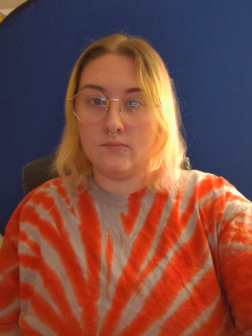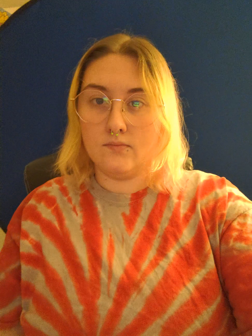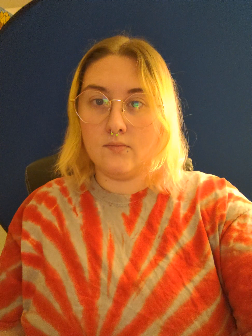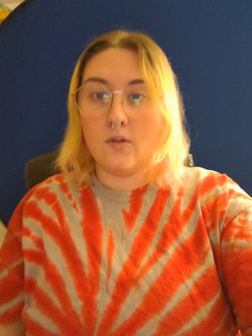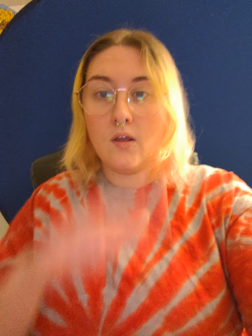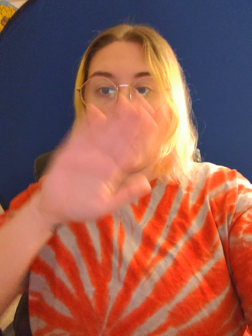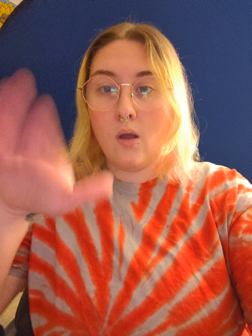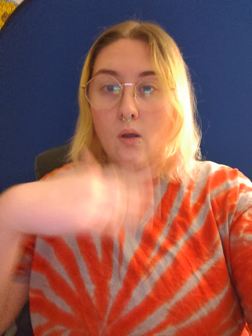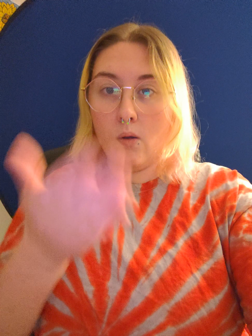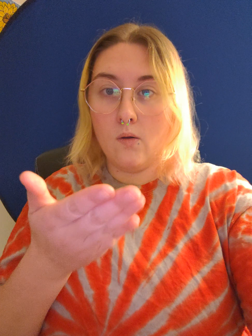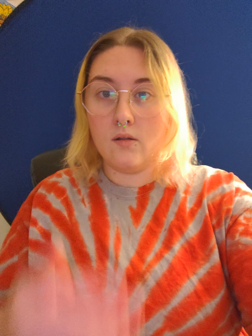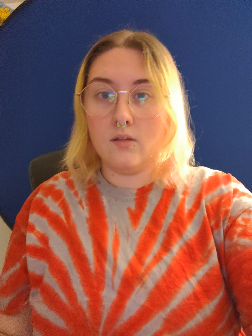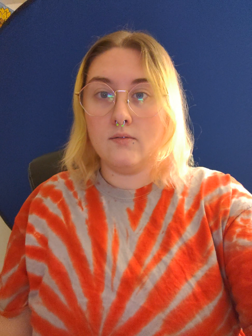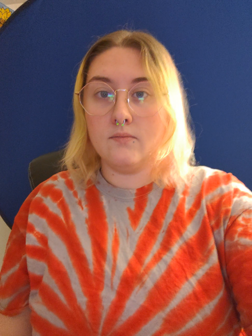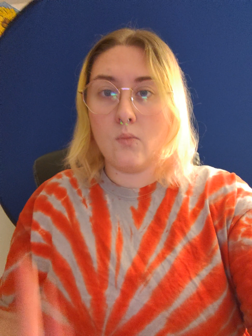all